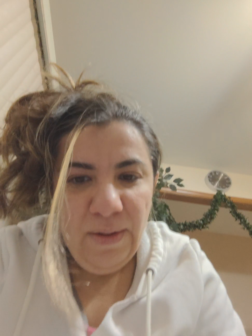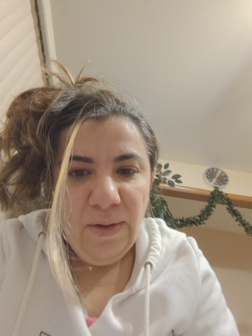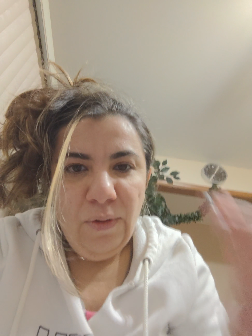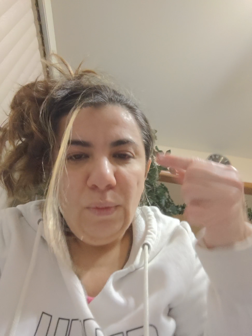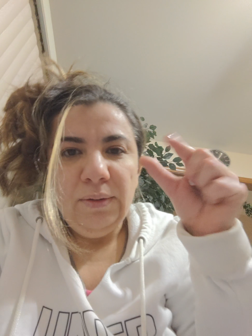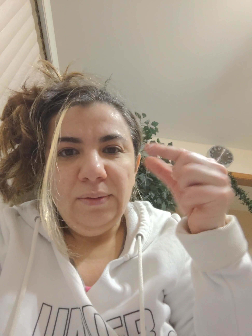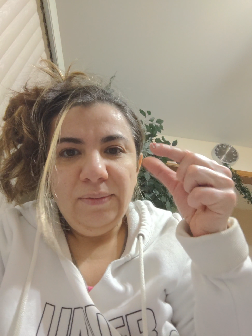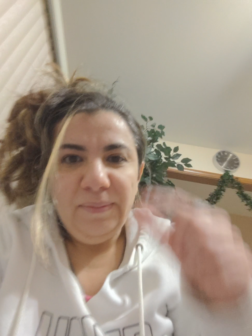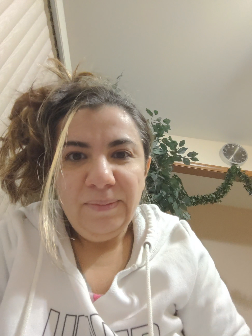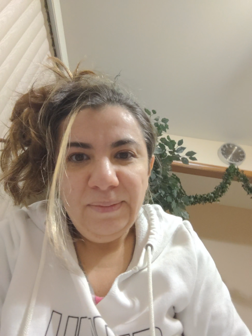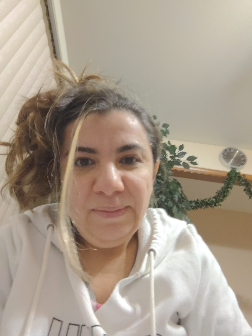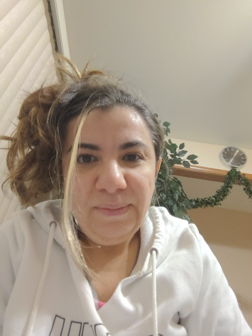green